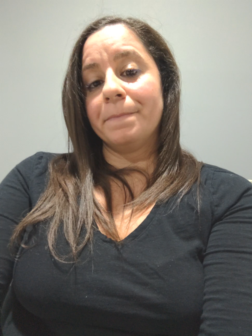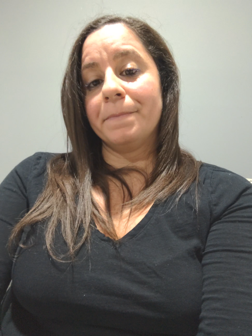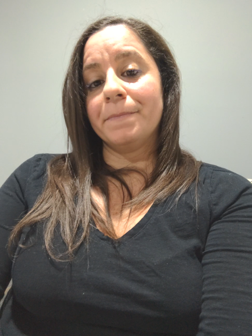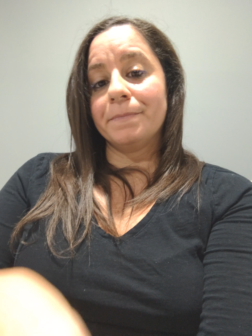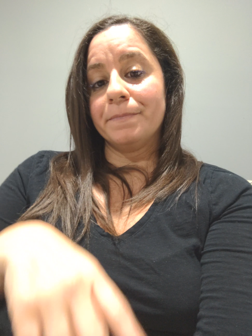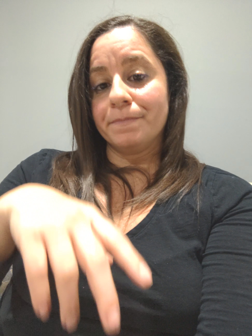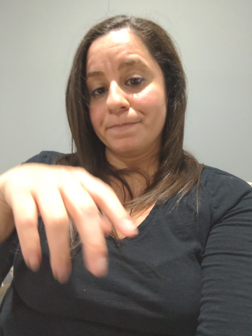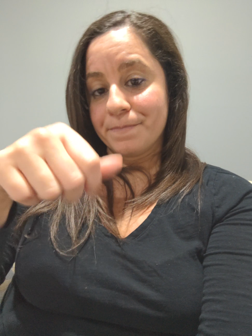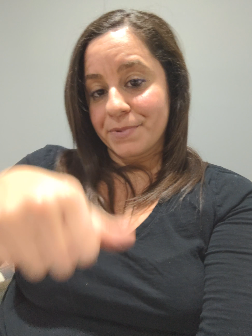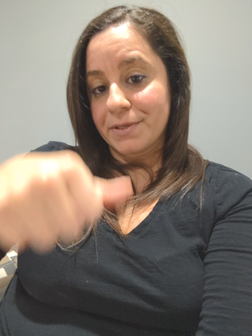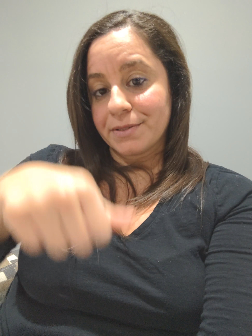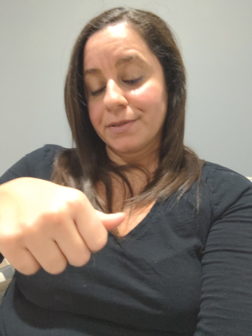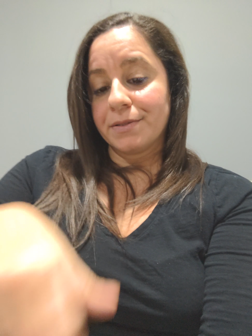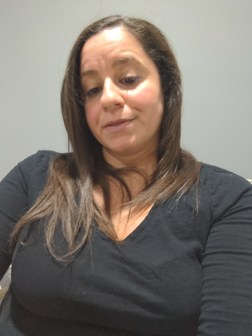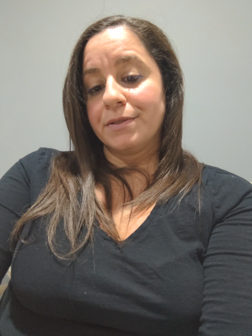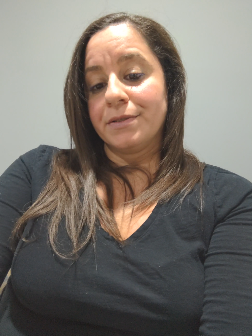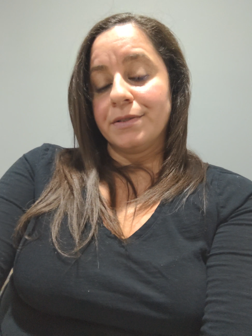puzzle